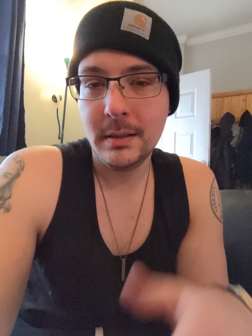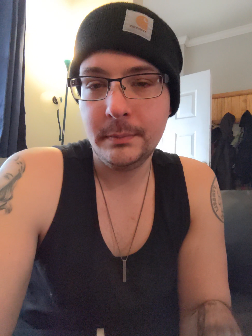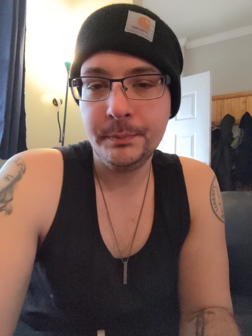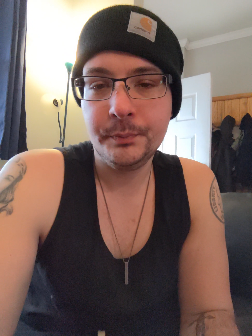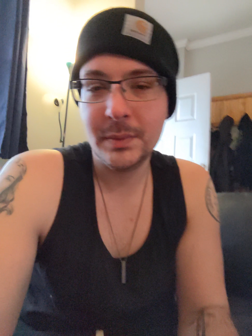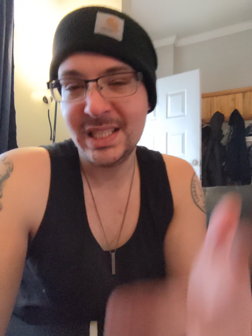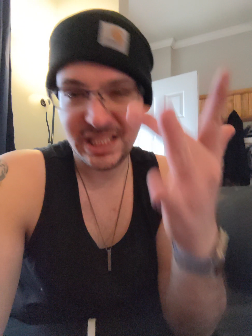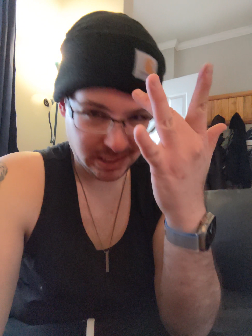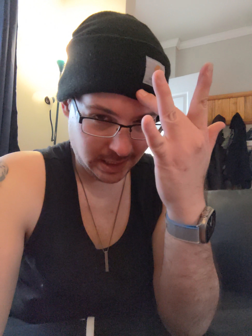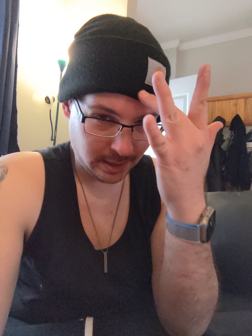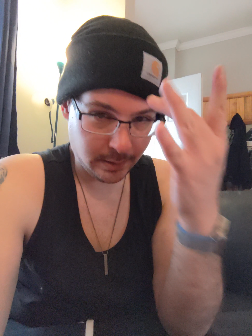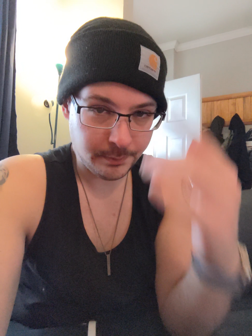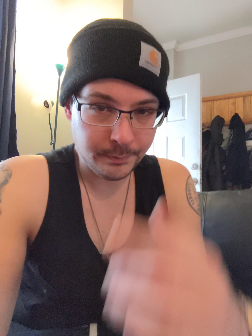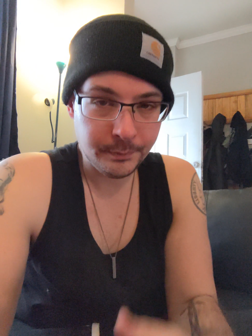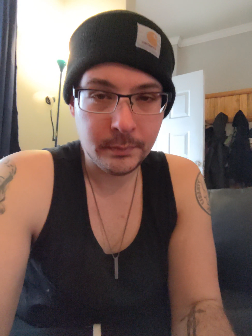sick